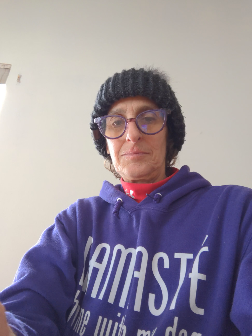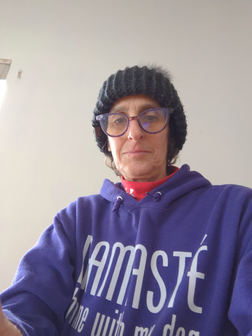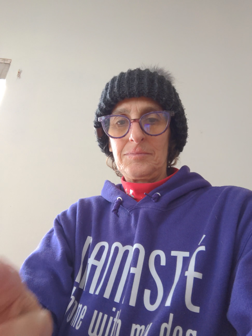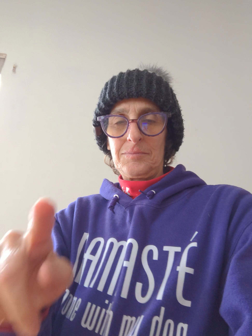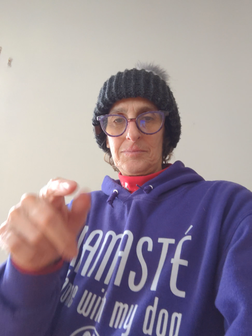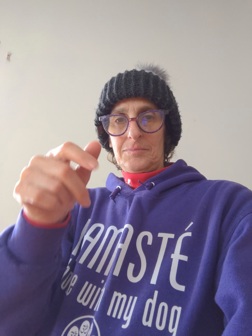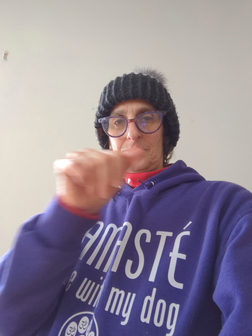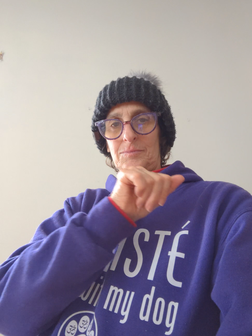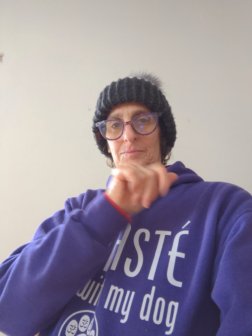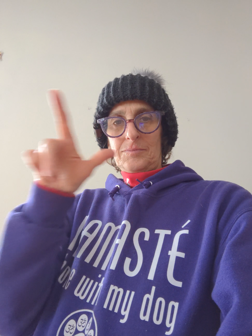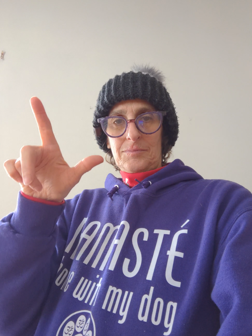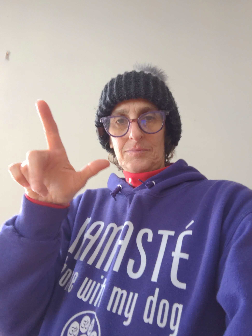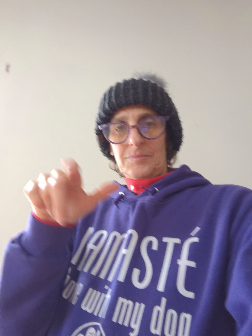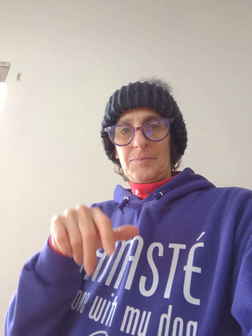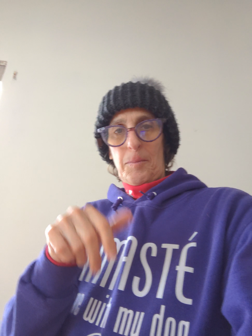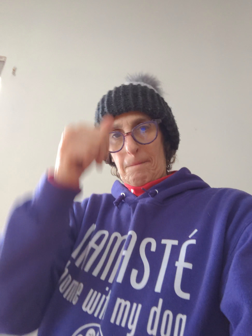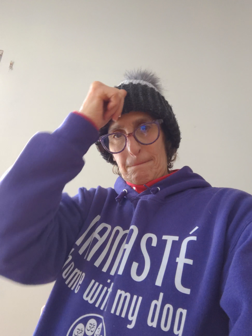all